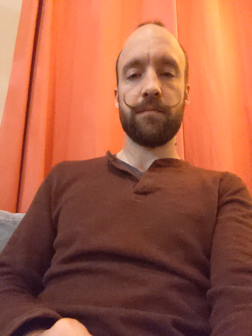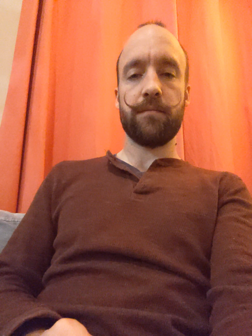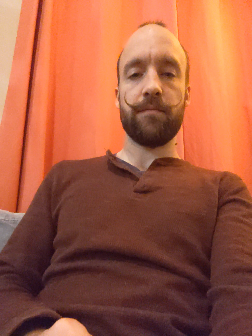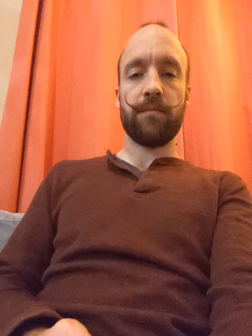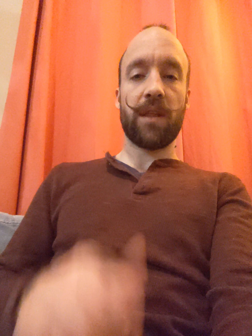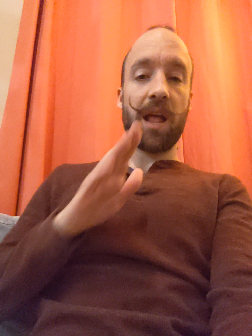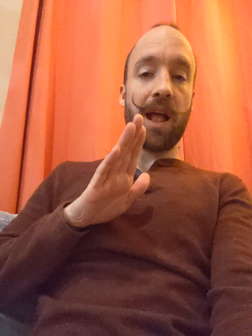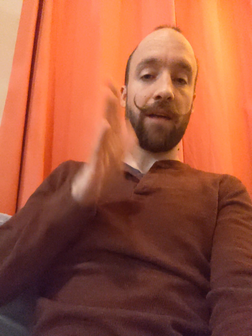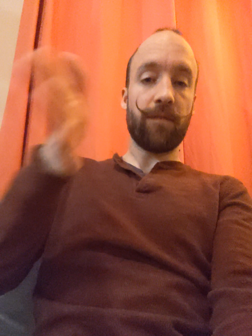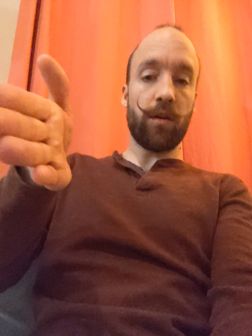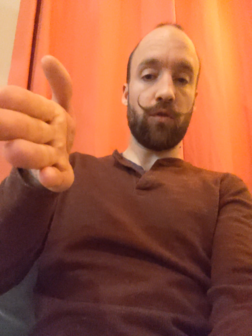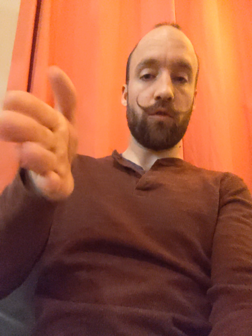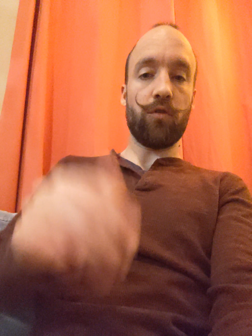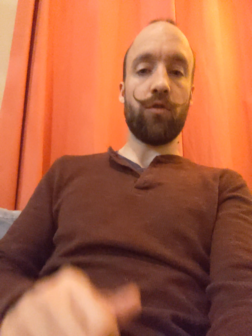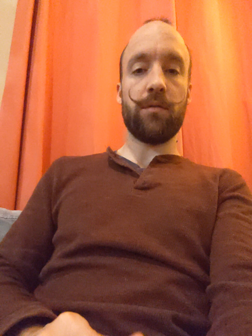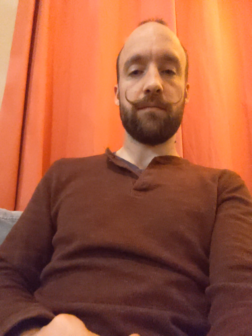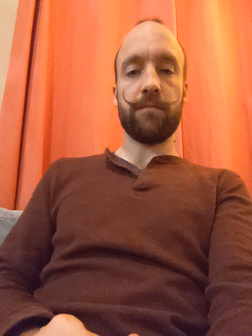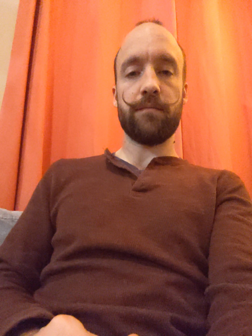after